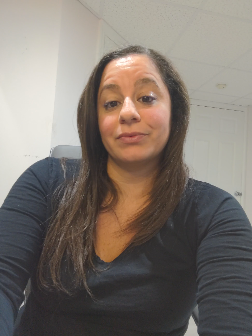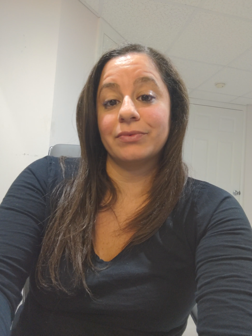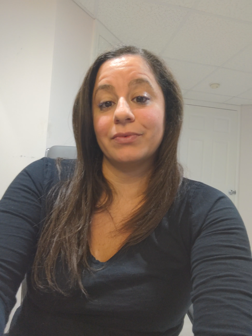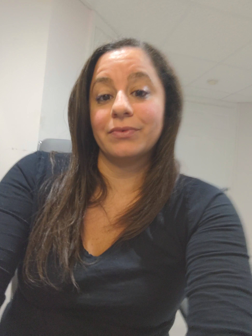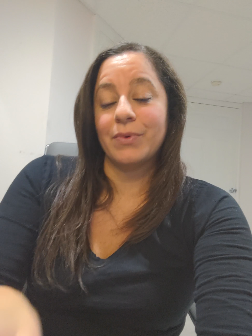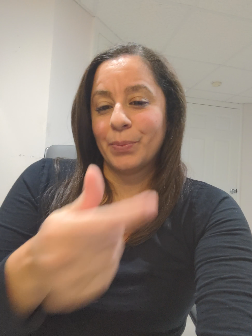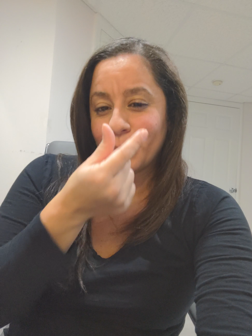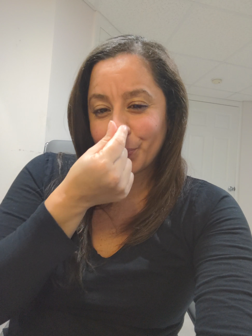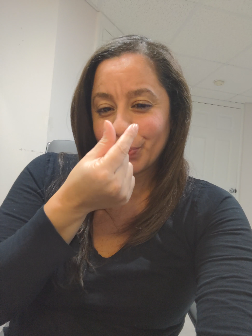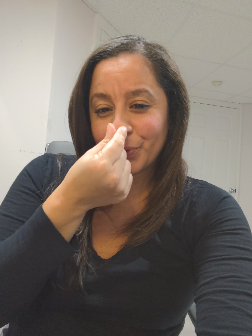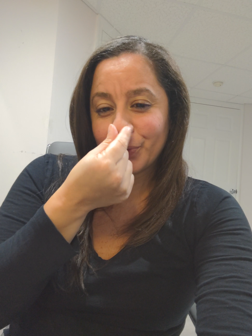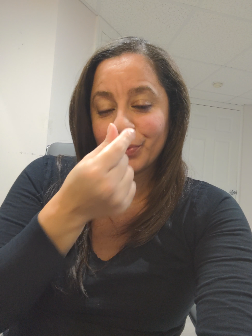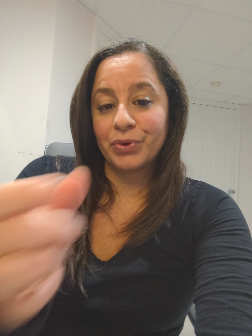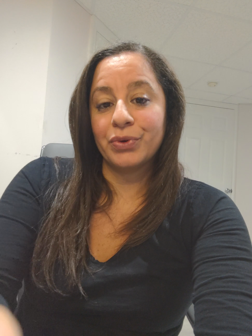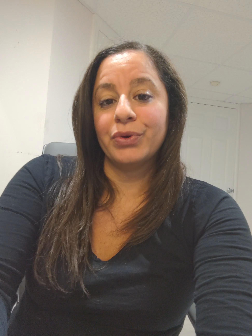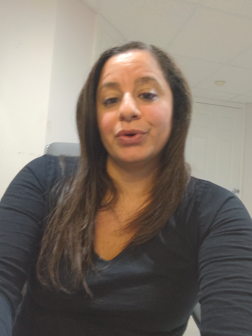potty